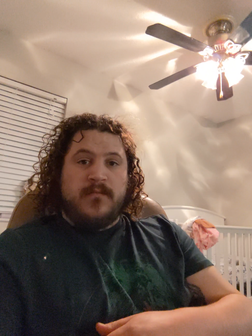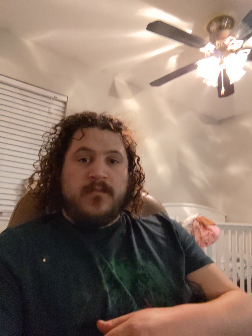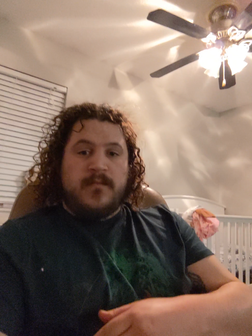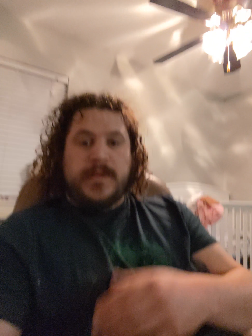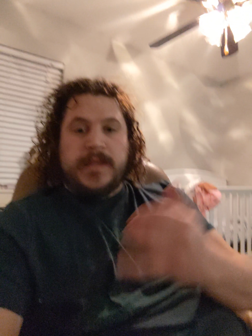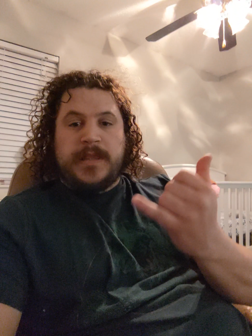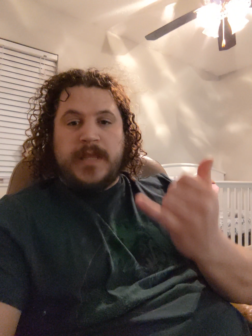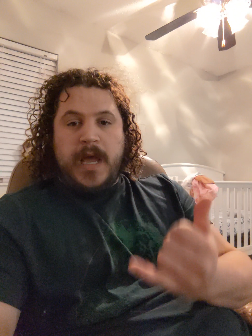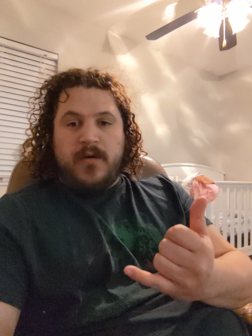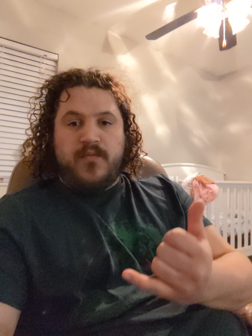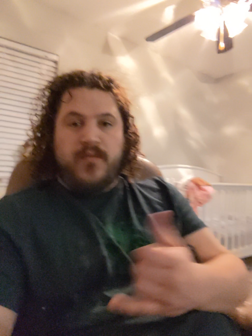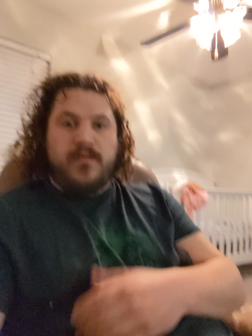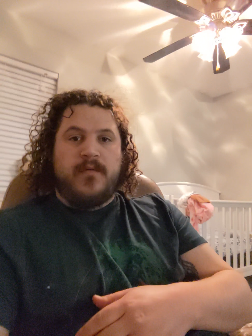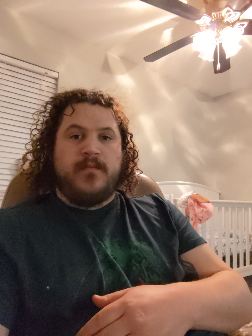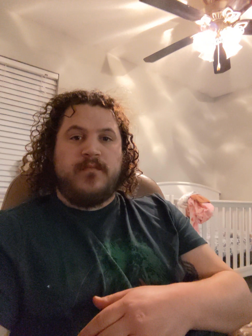now